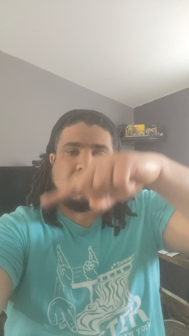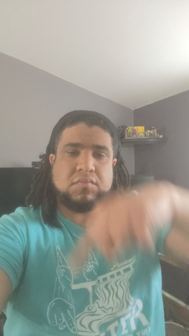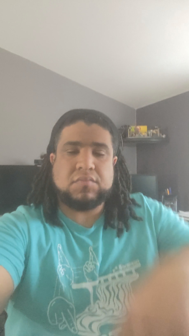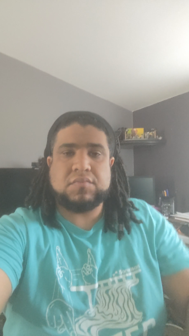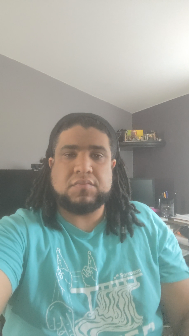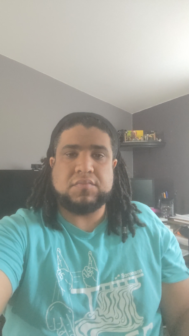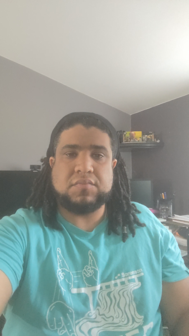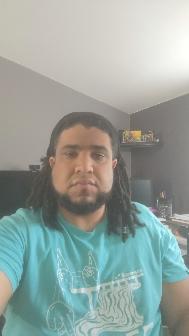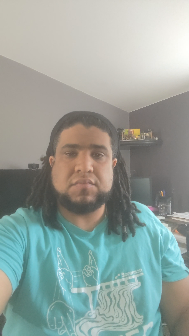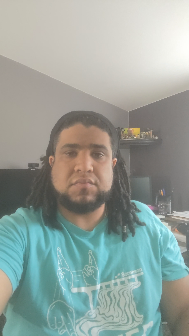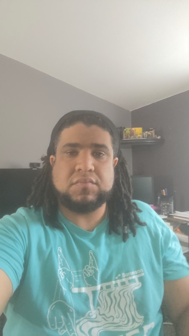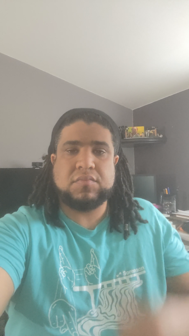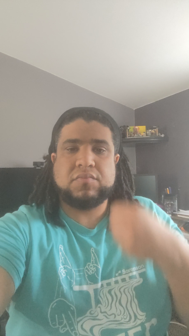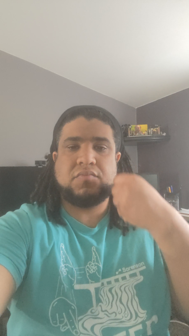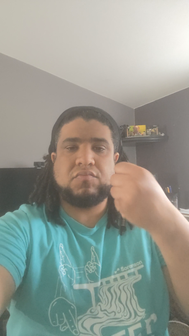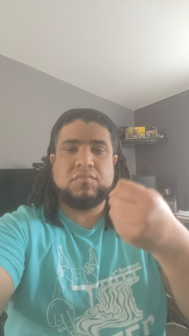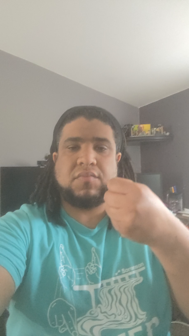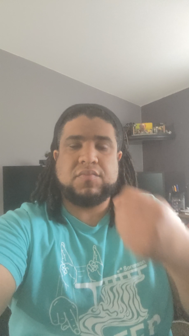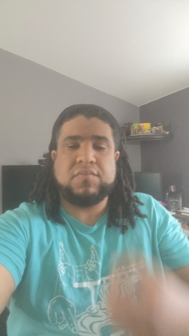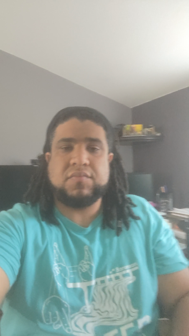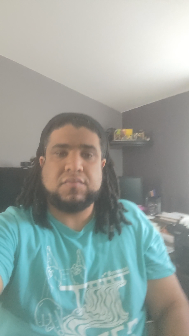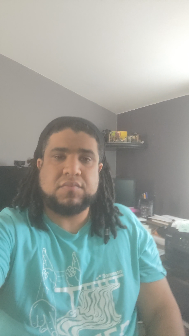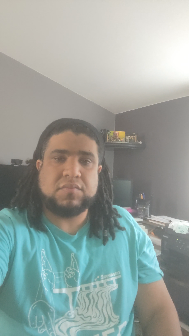drive